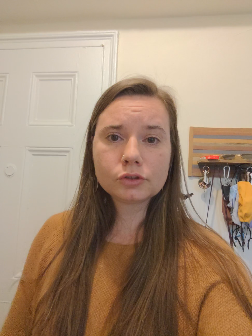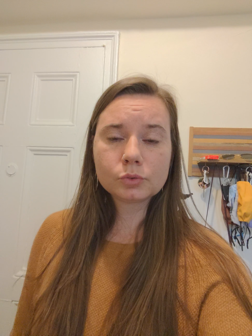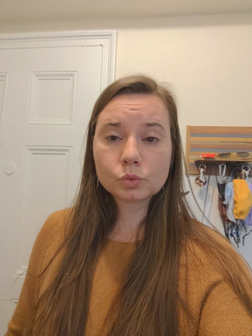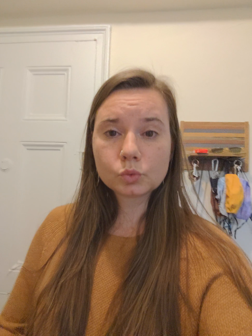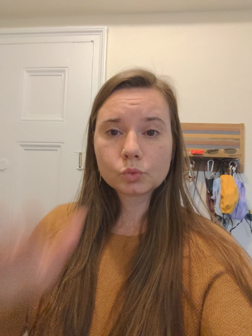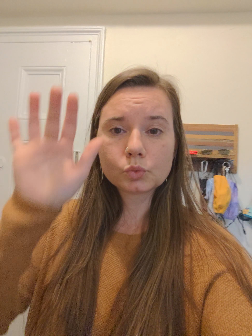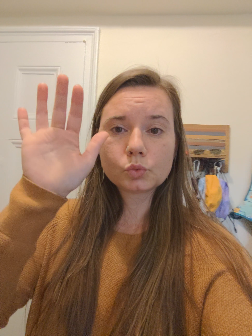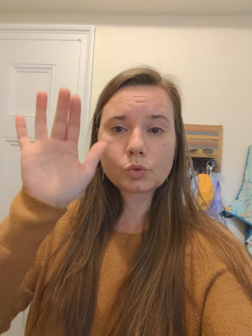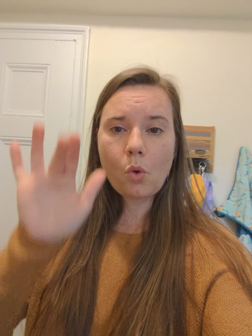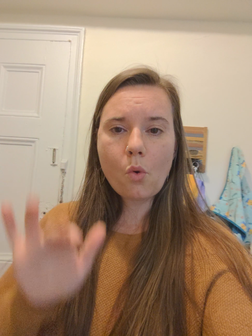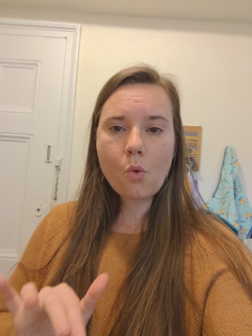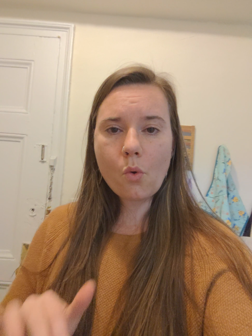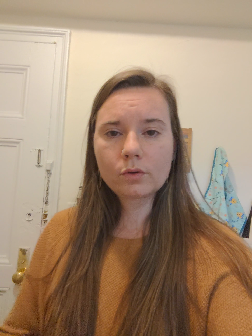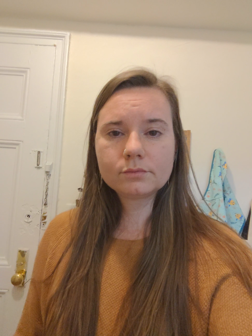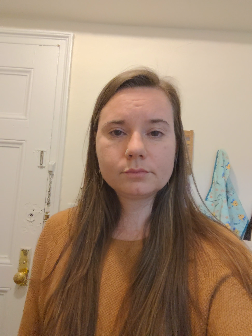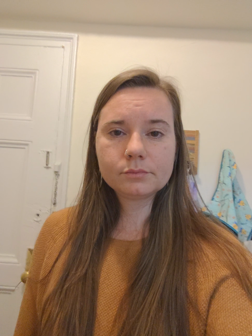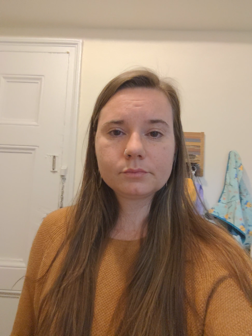snow